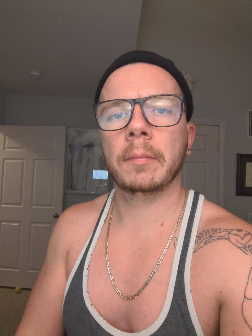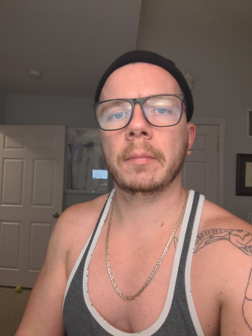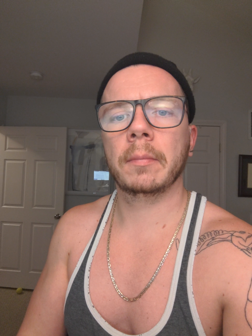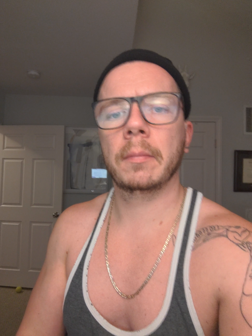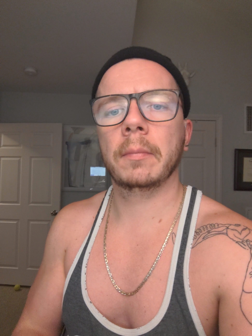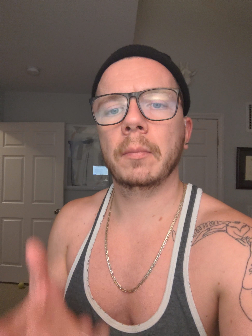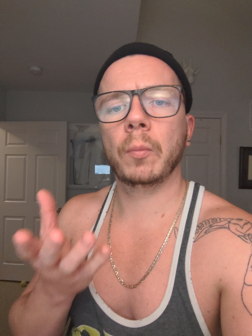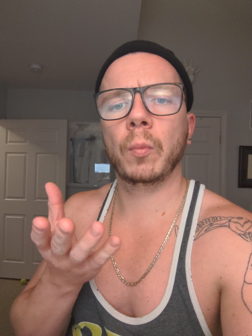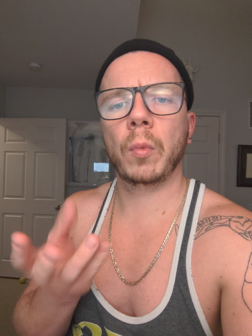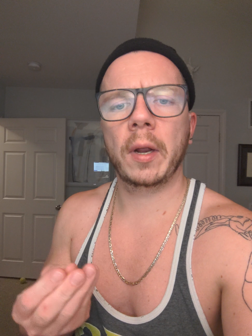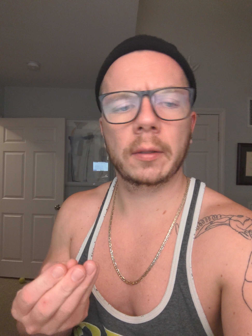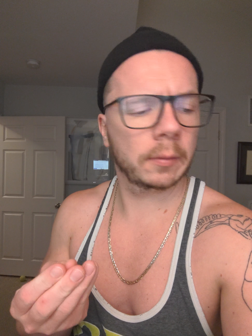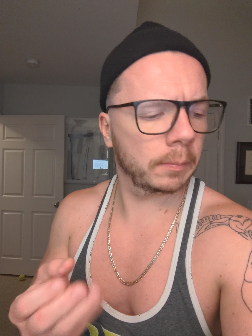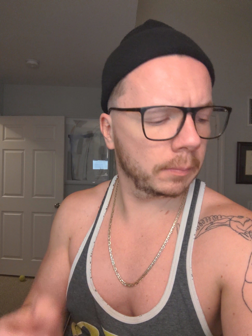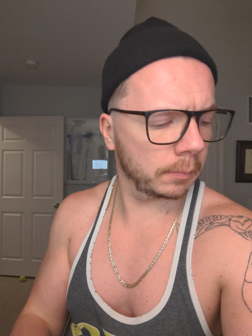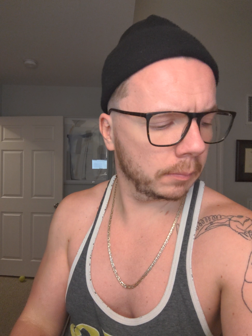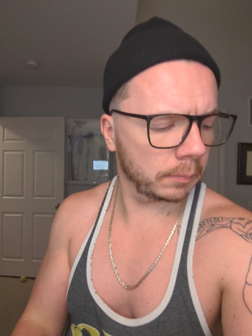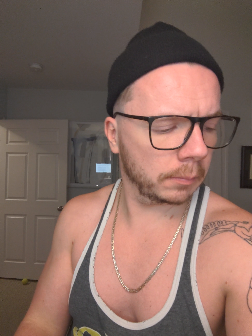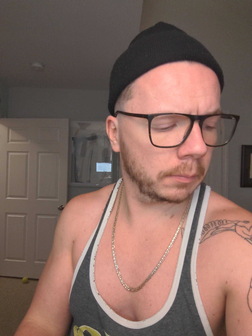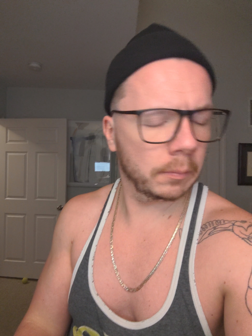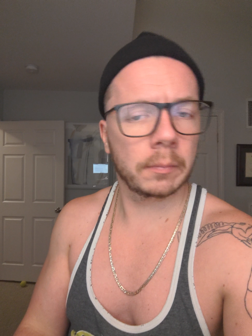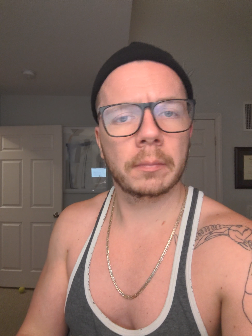wet